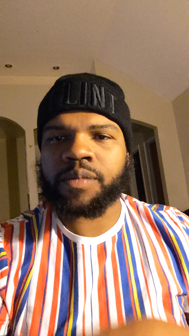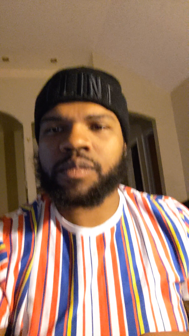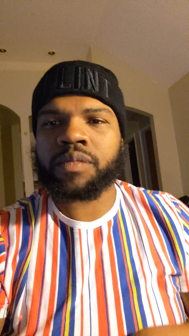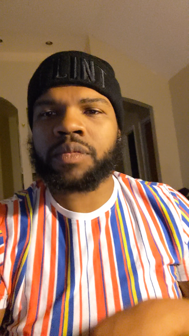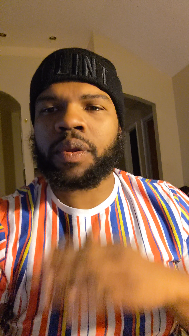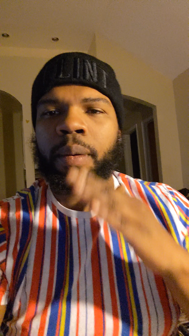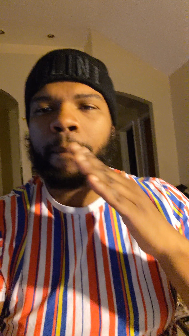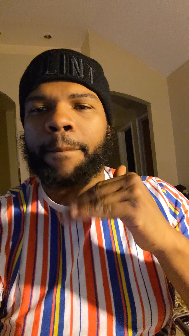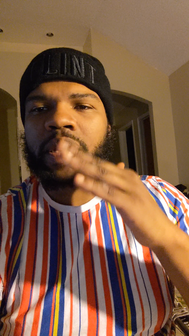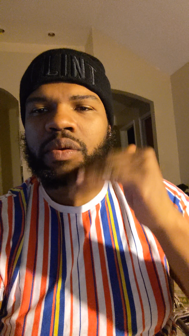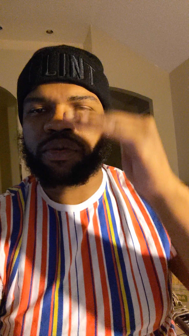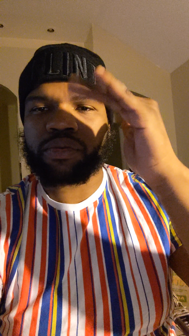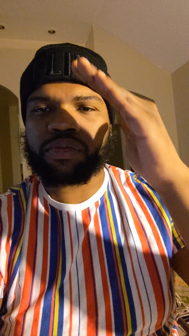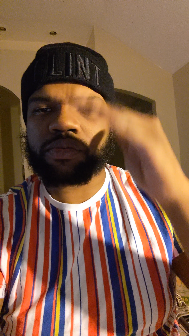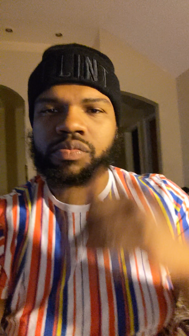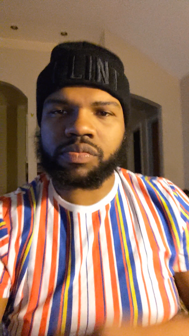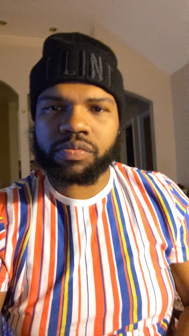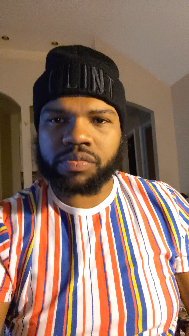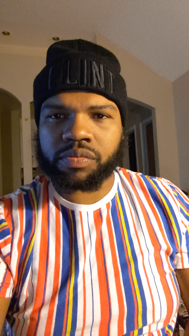build